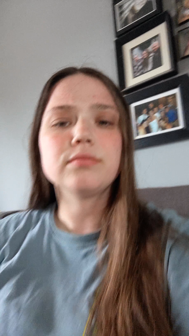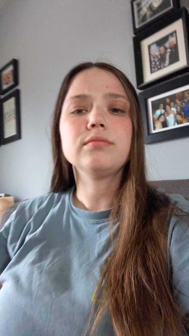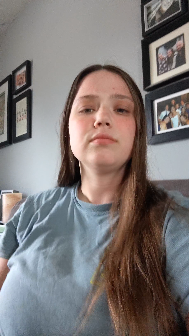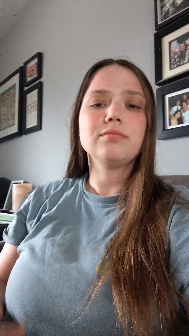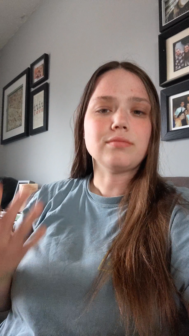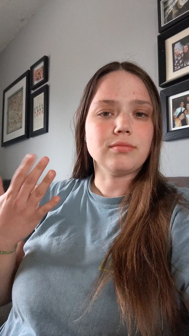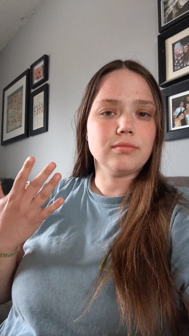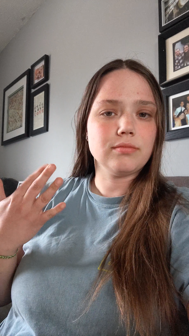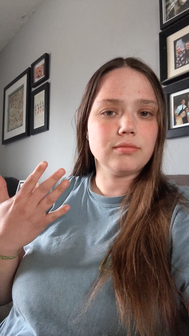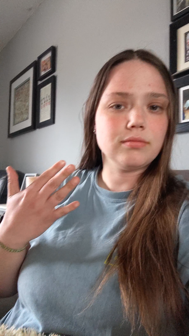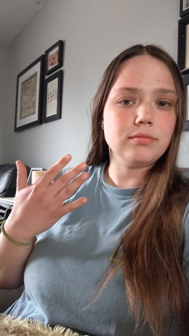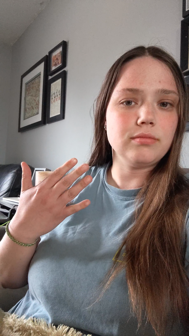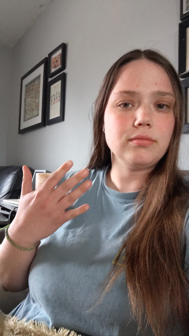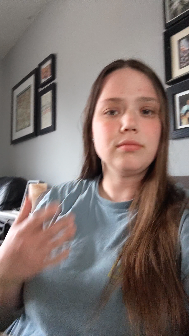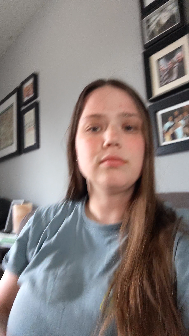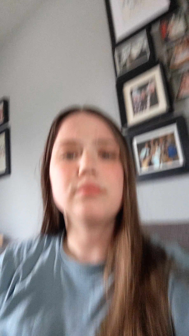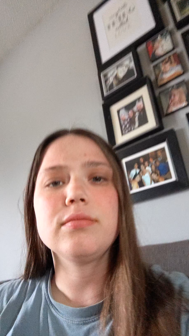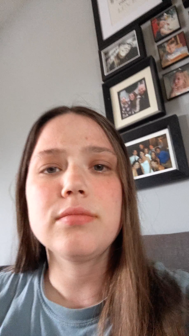hand